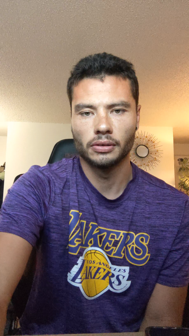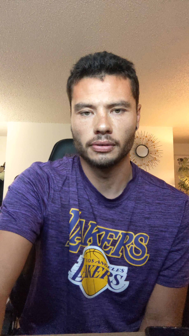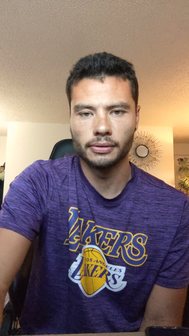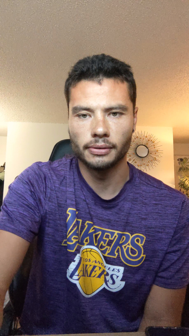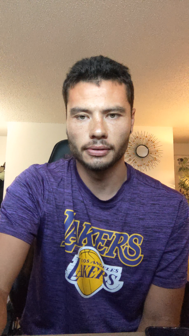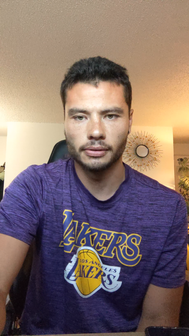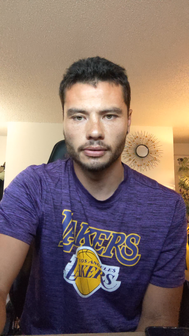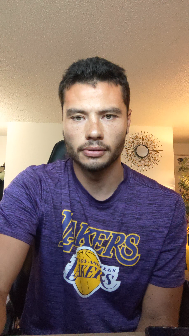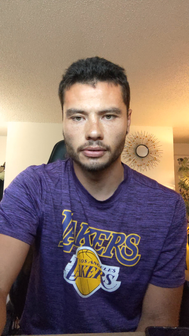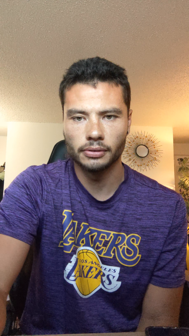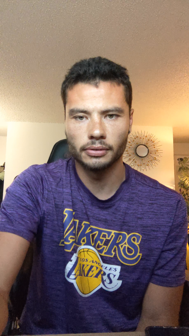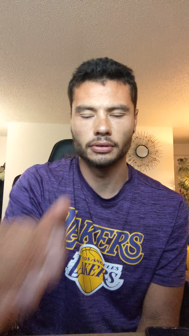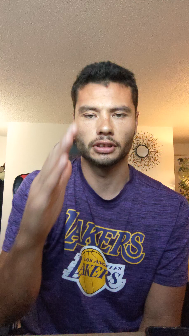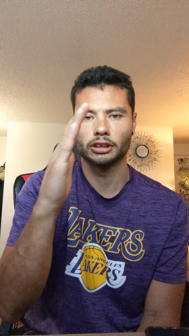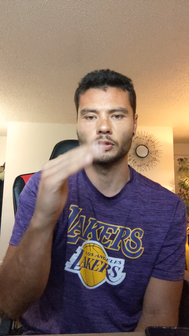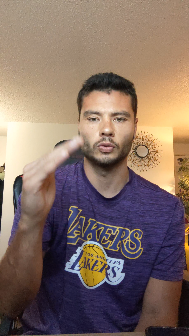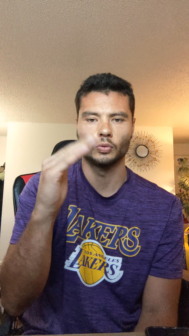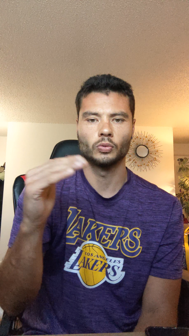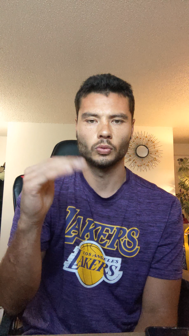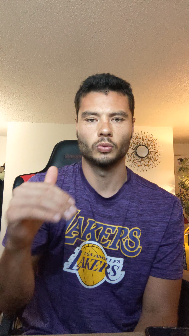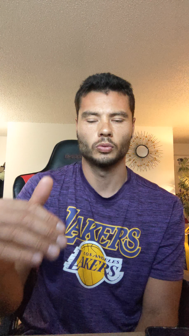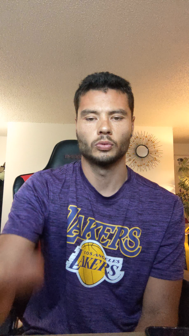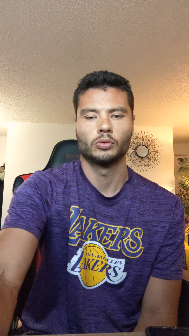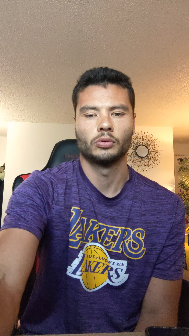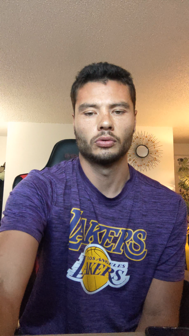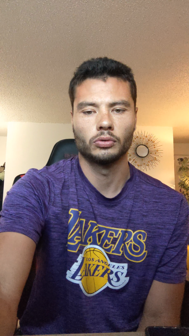downtown